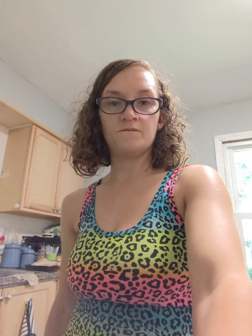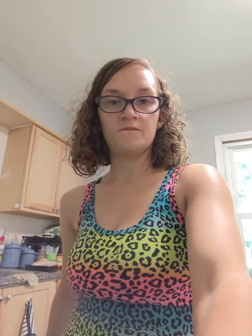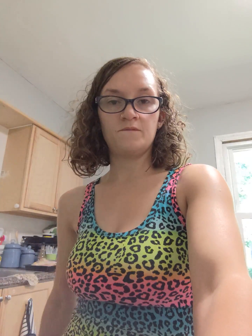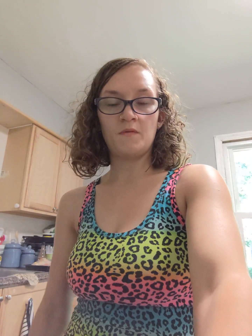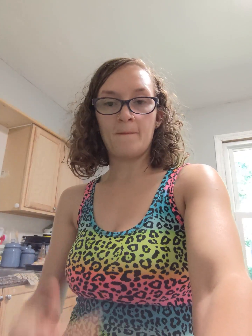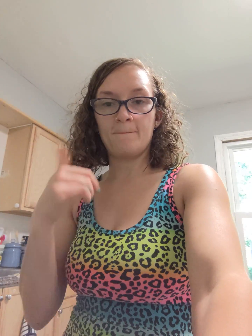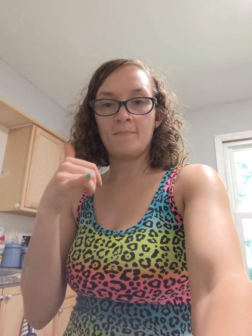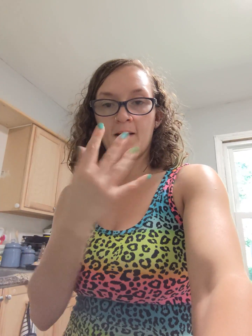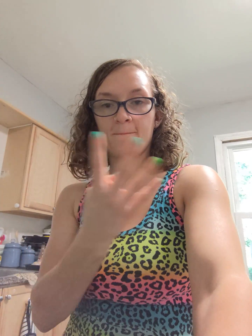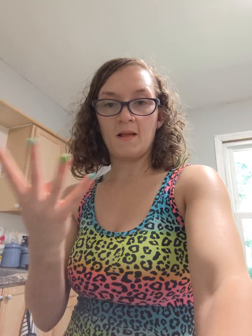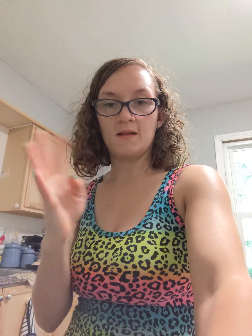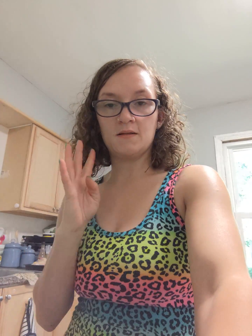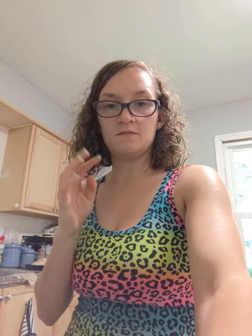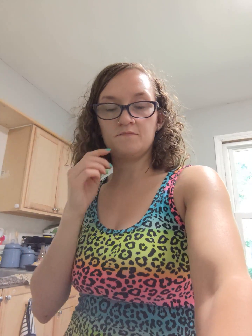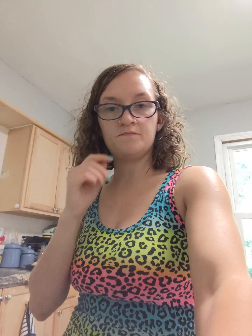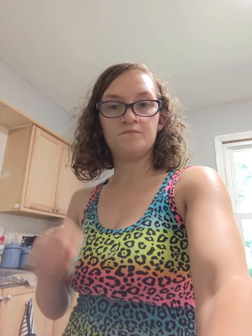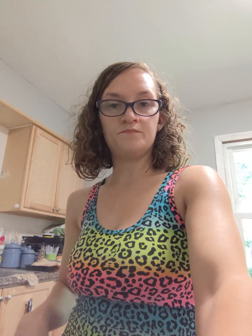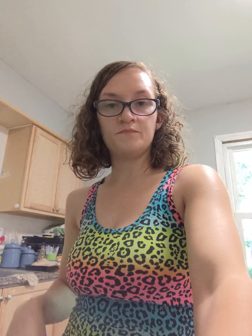playpen